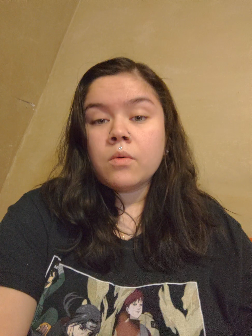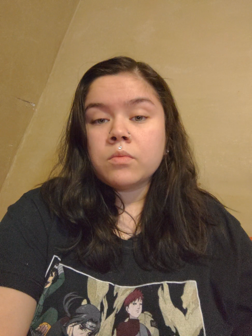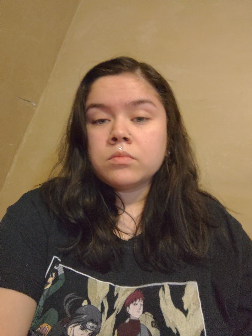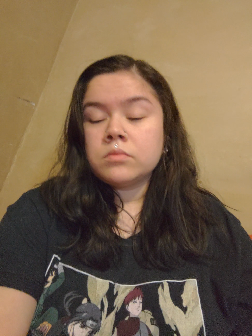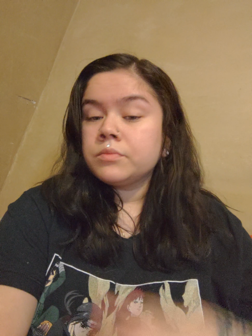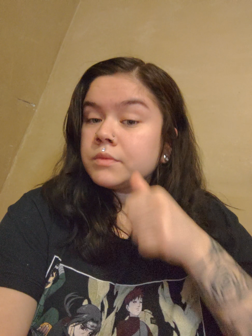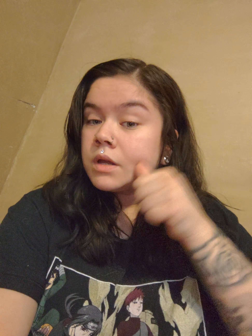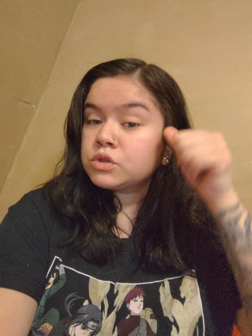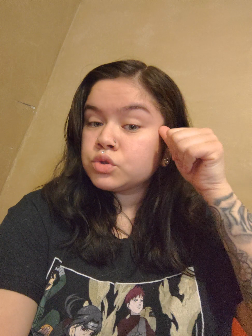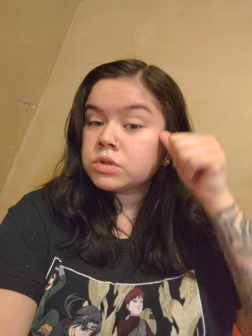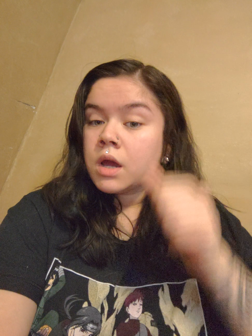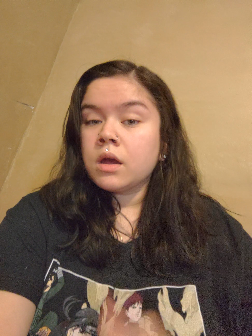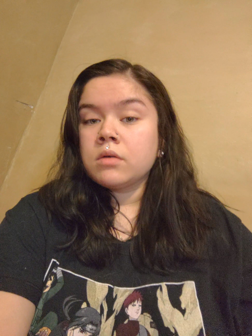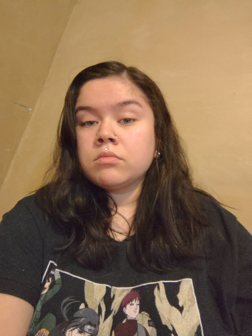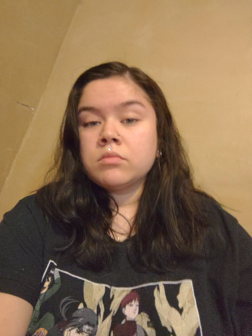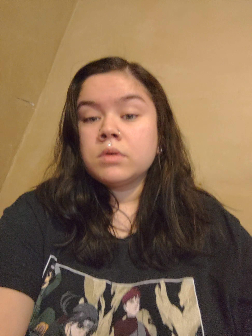yesterday